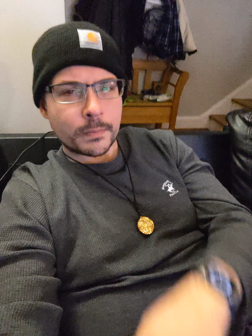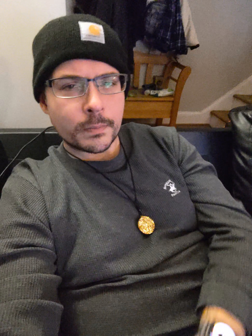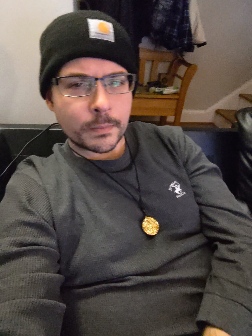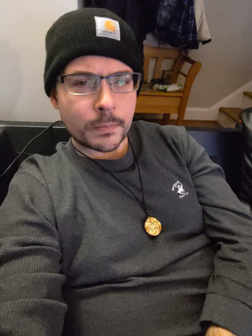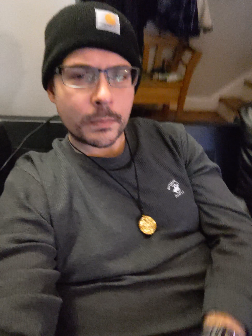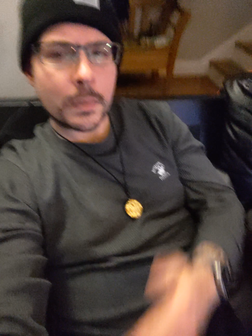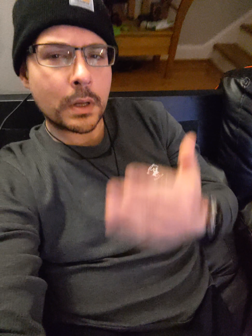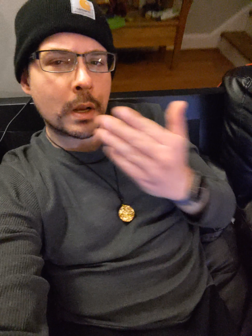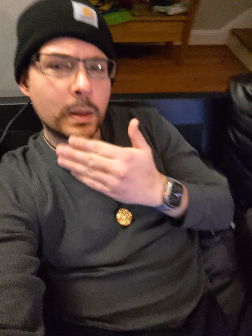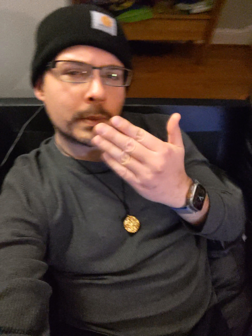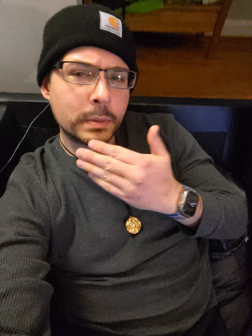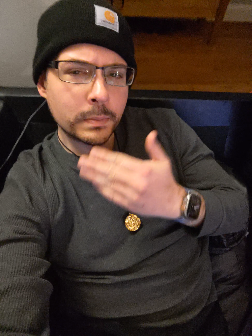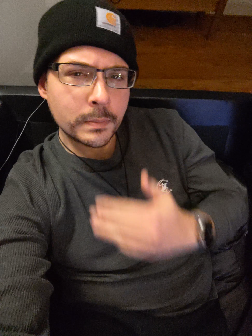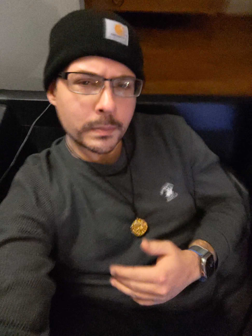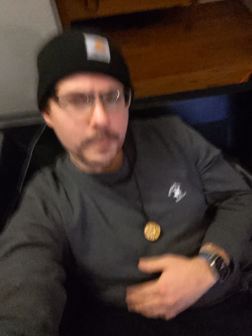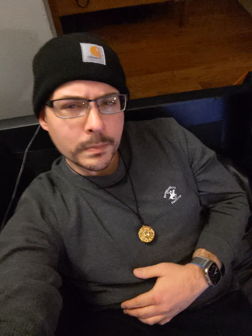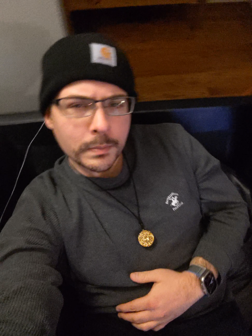napkin